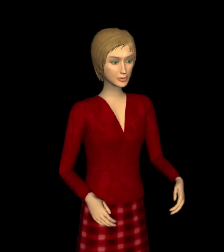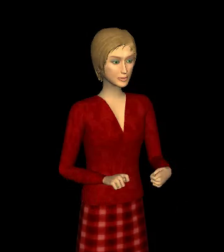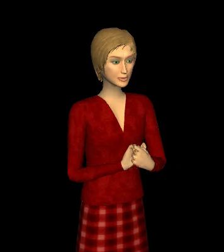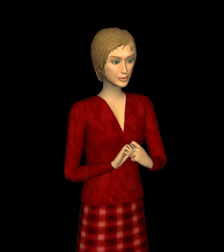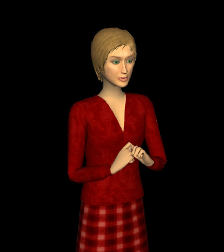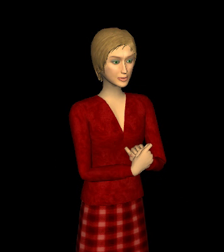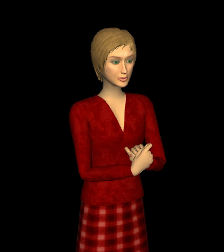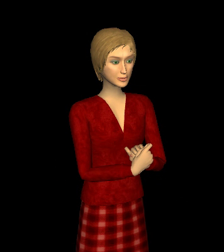يغير